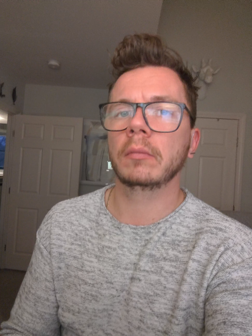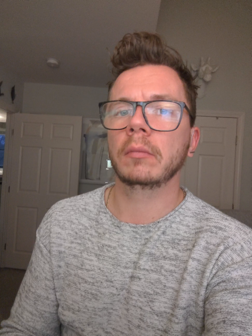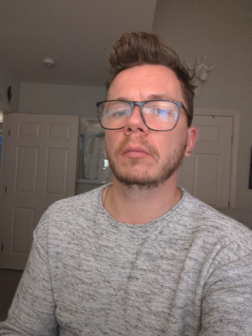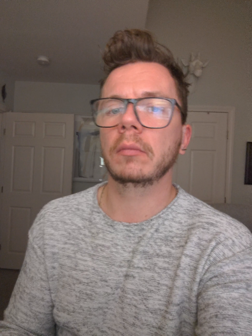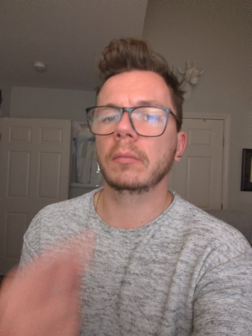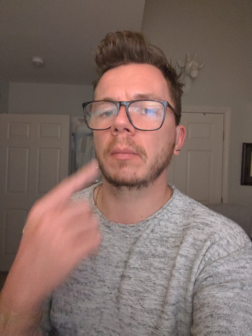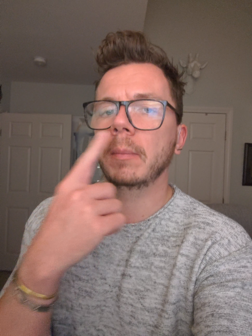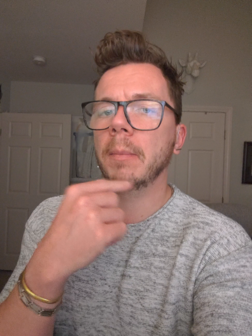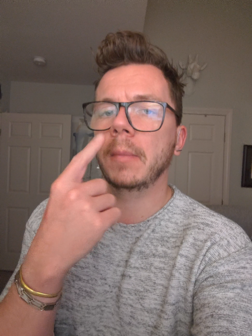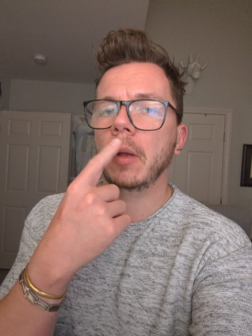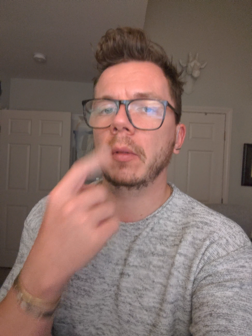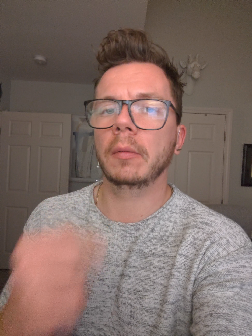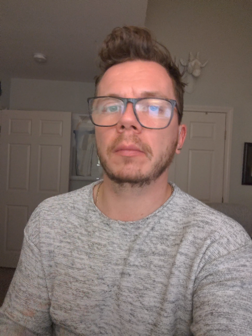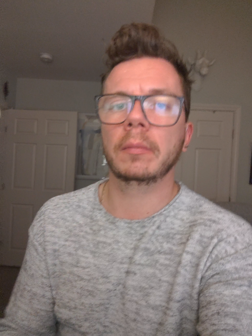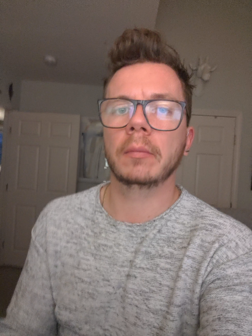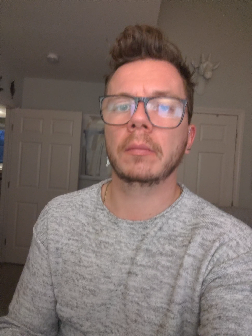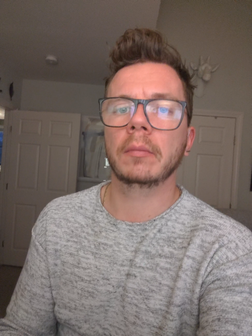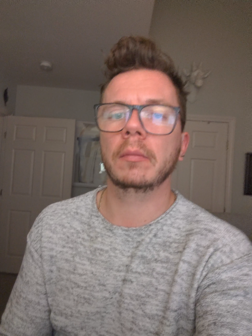mouth